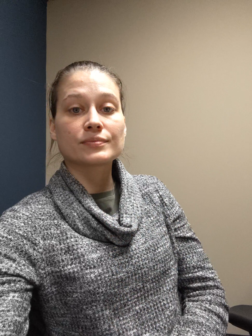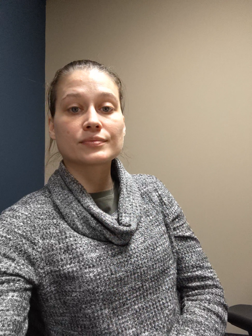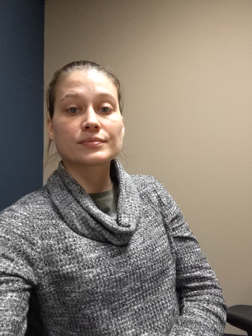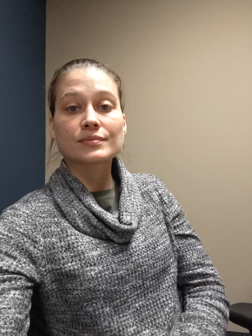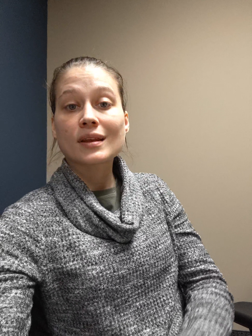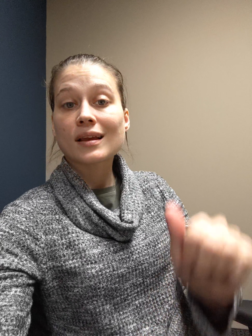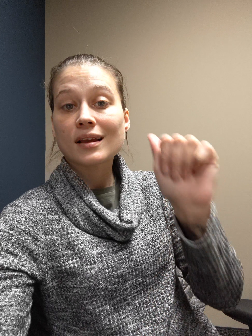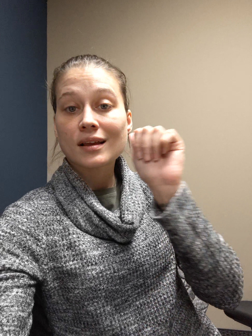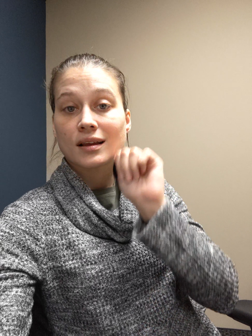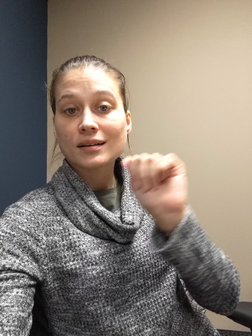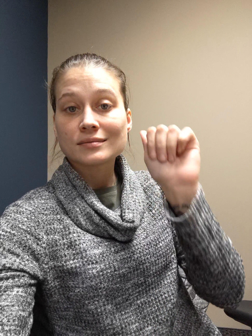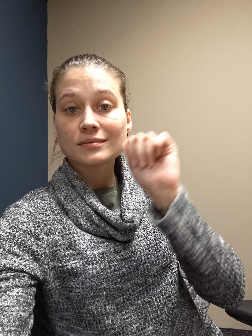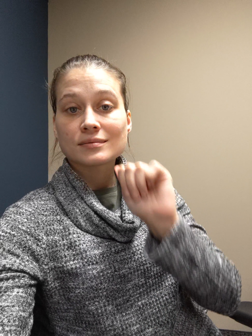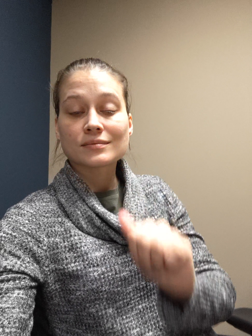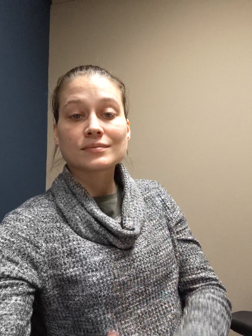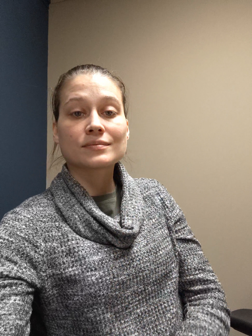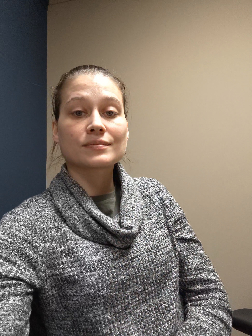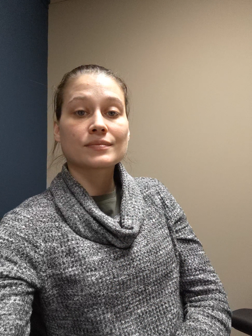aunt